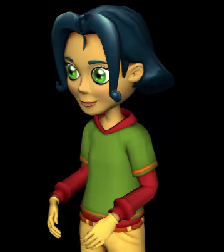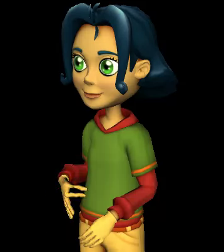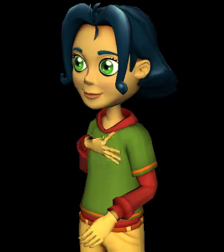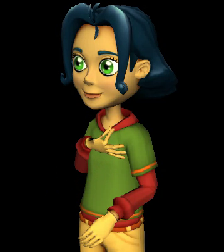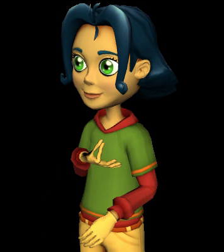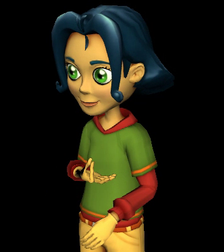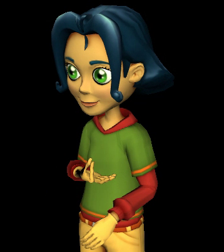ابن